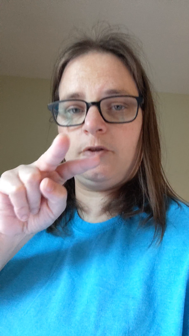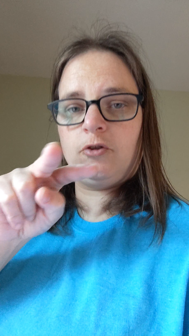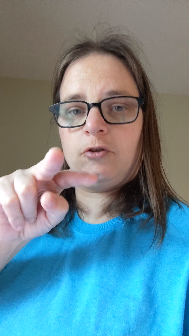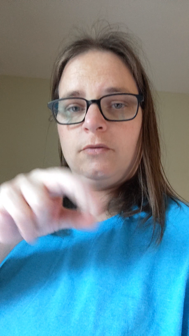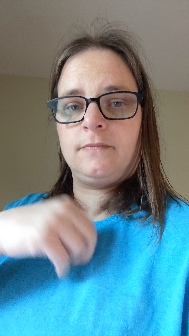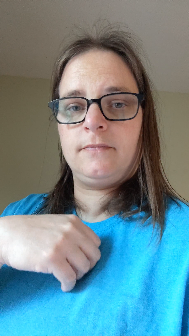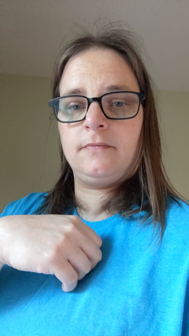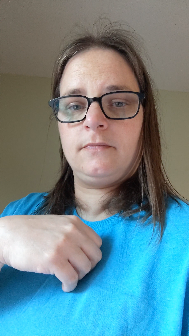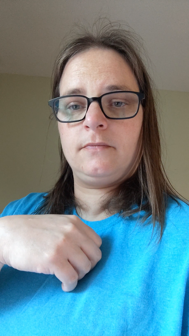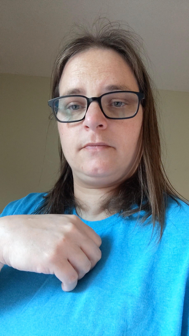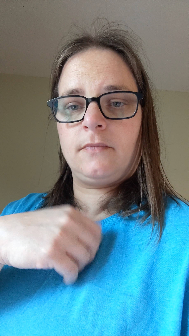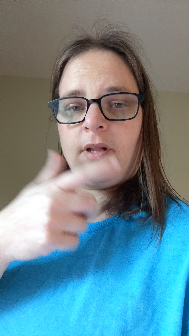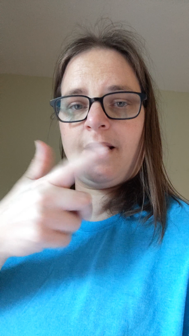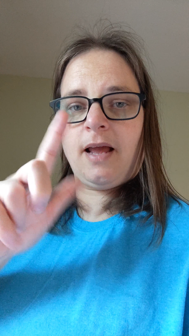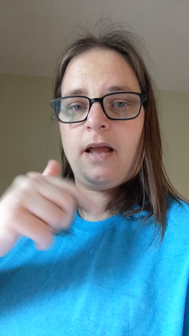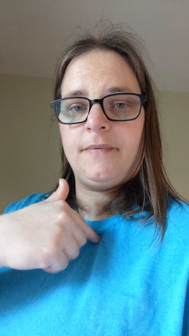let me